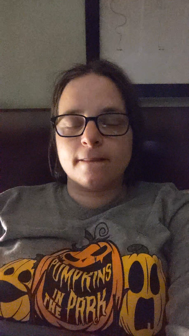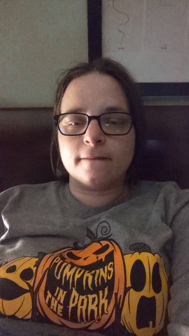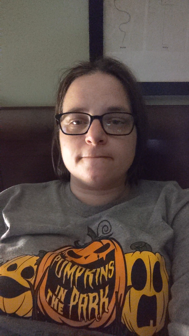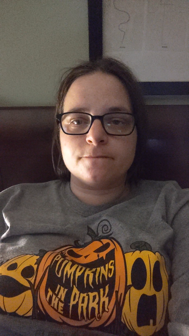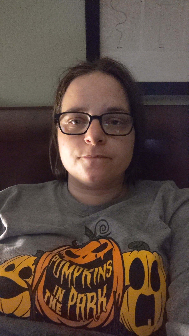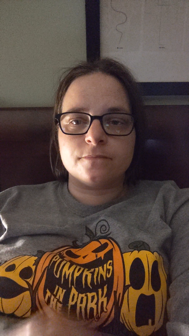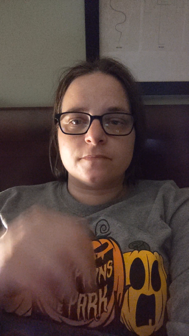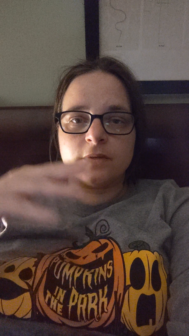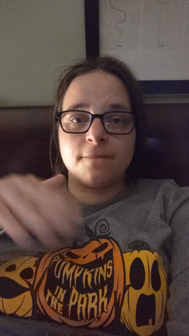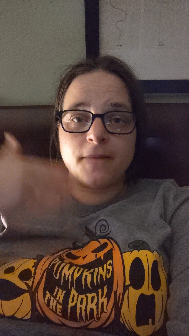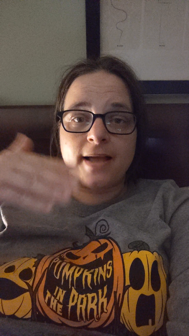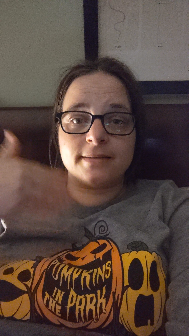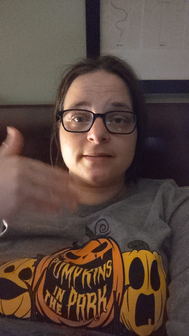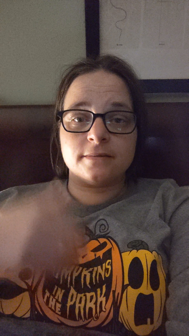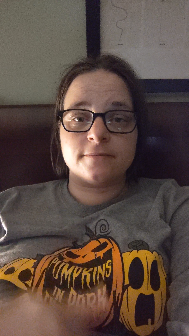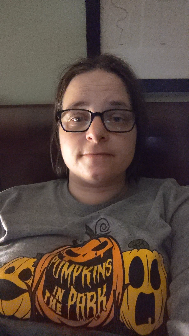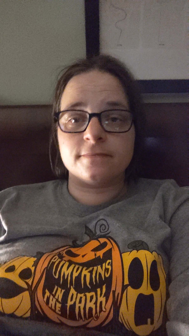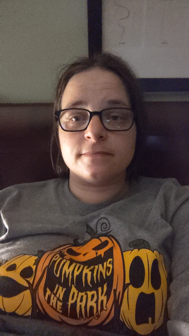pants